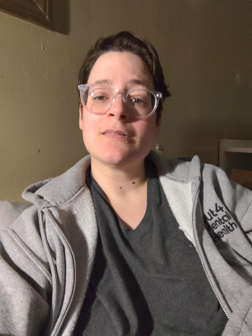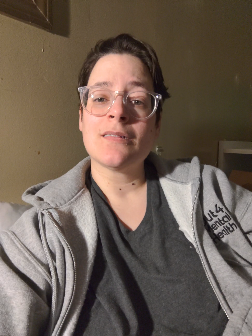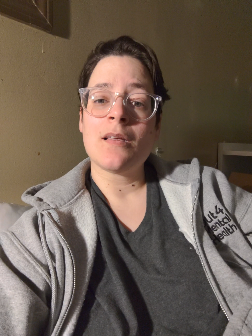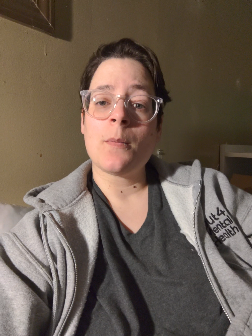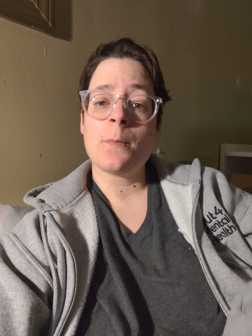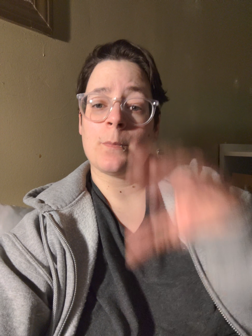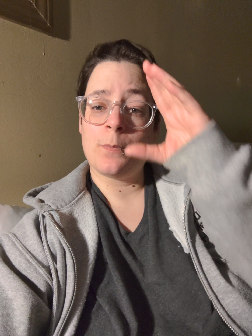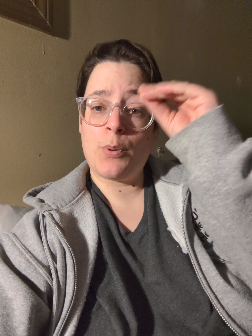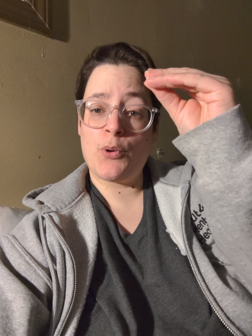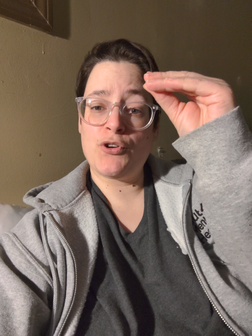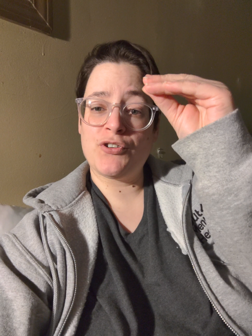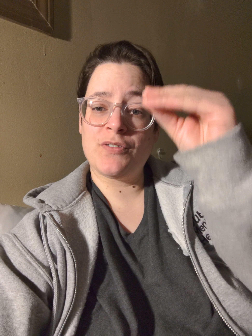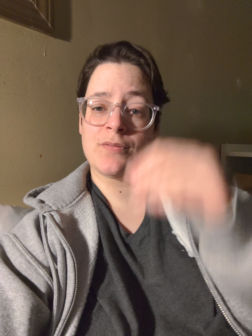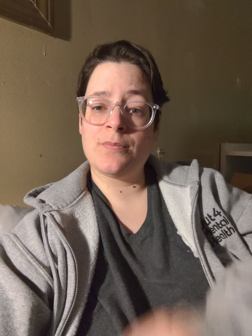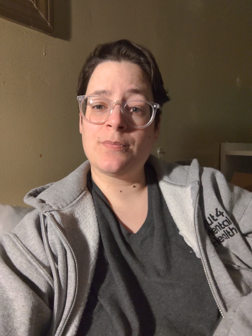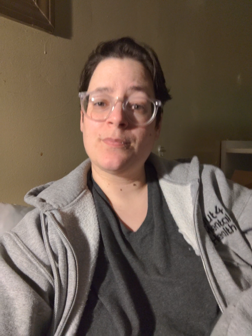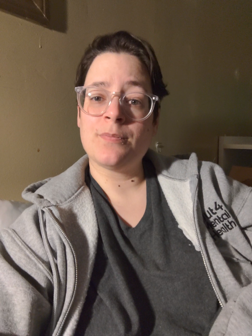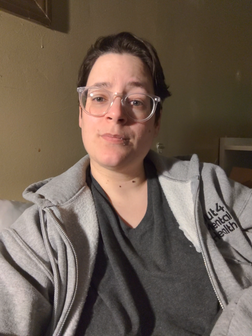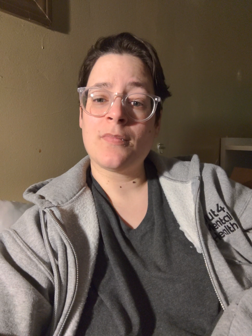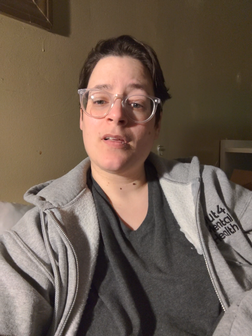boy